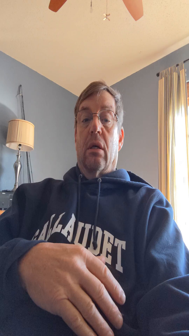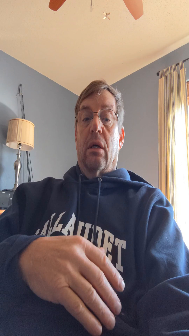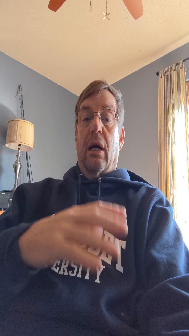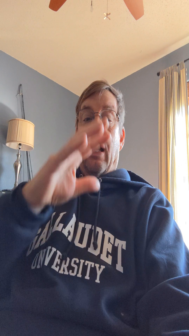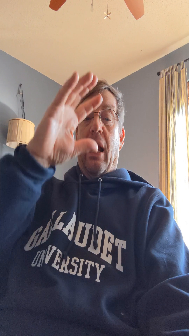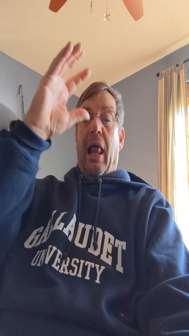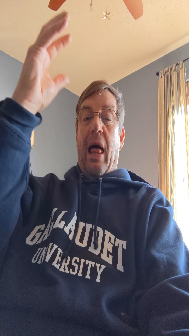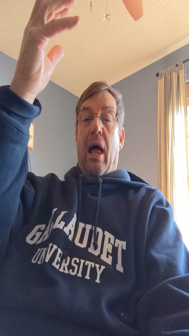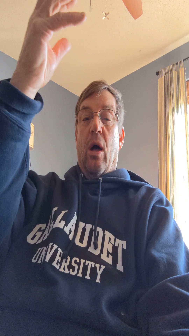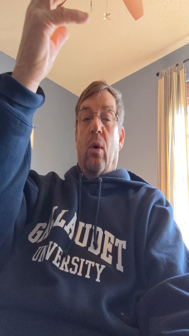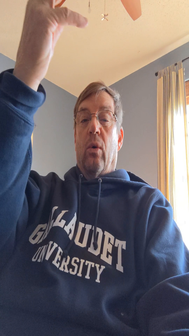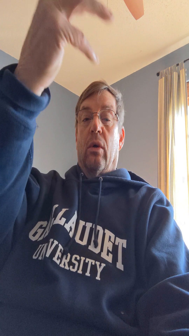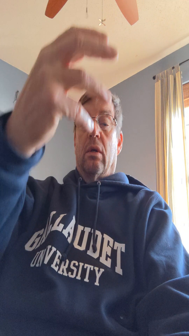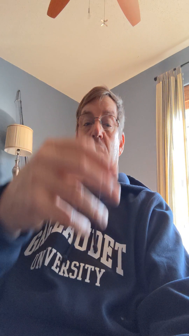cloud